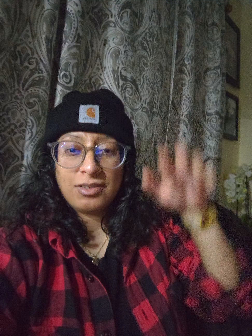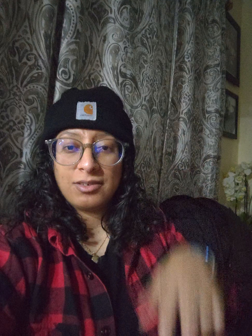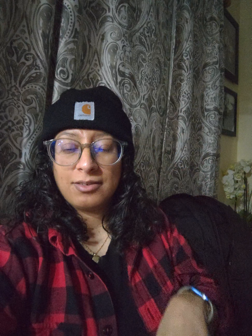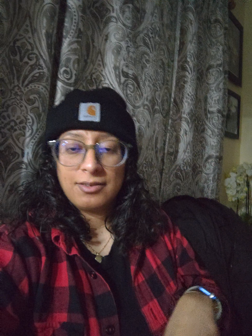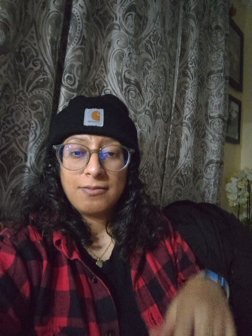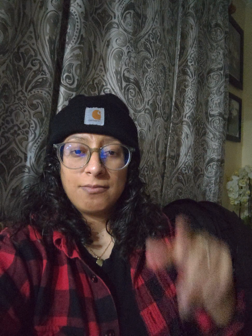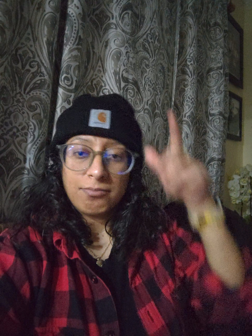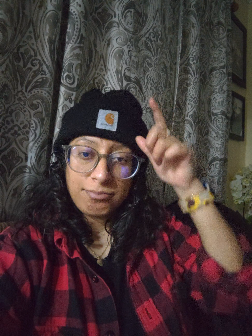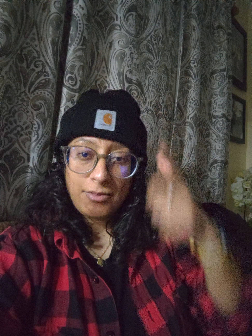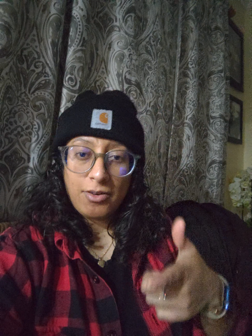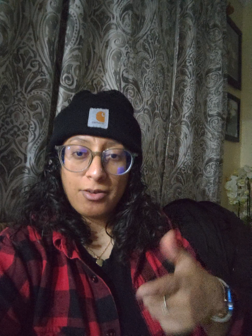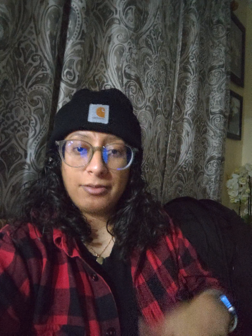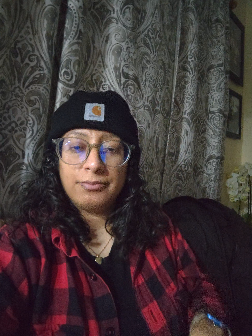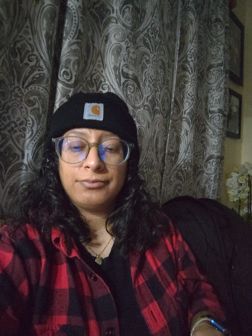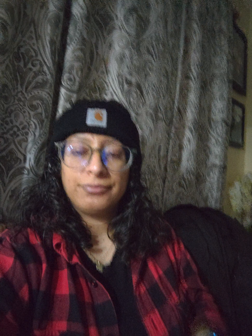brother